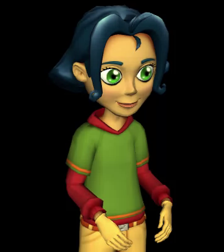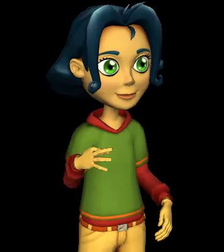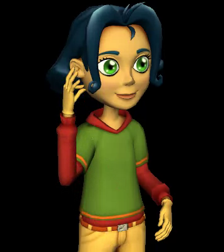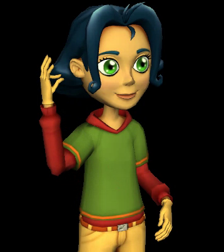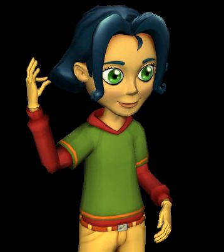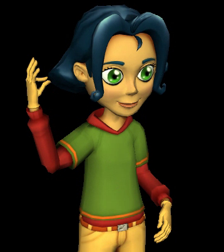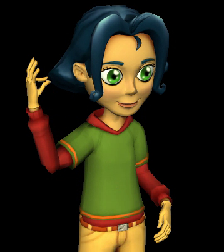صوت